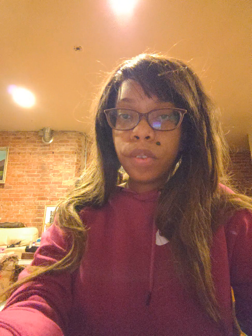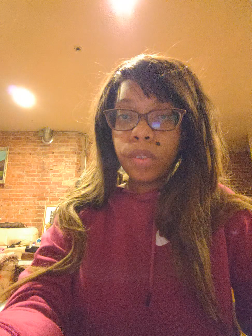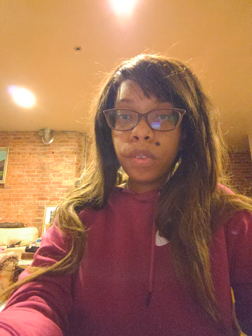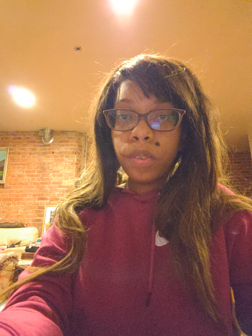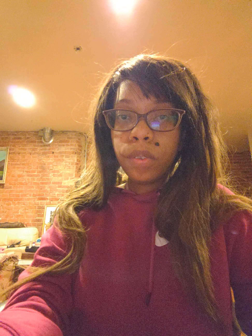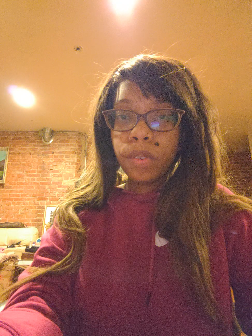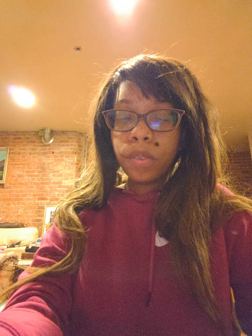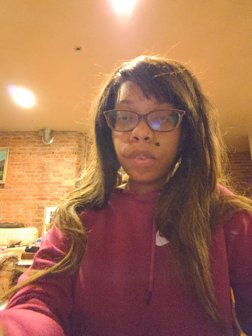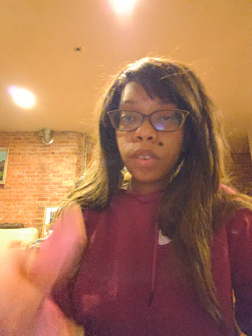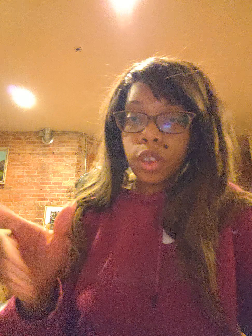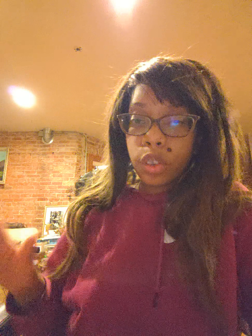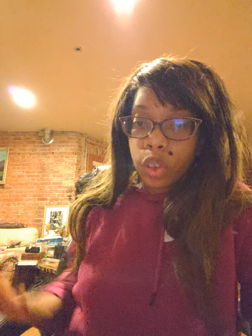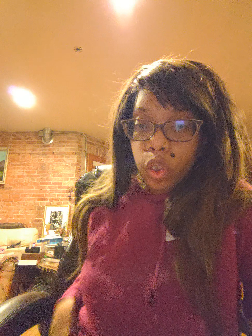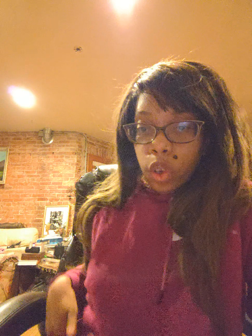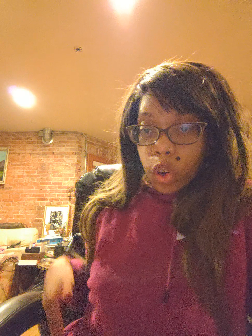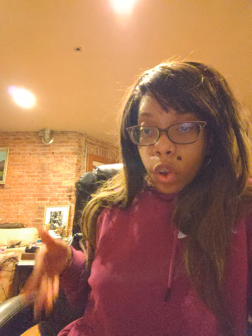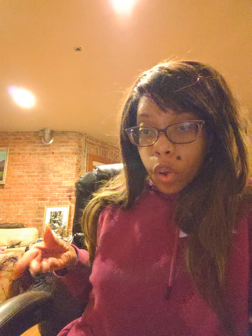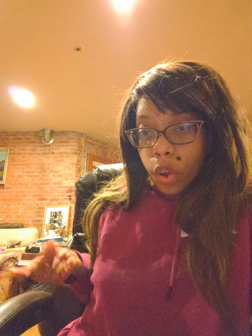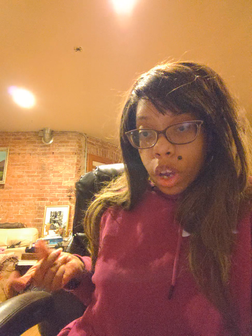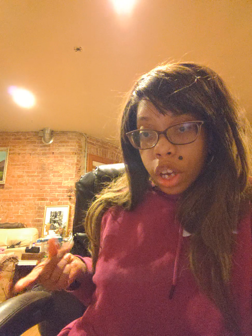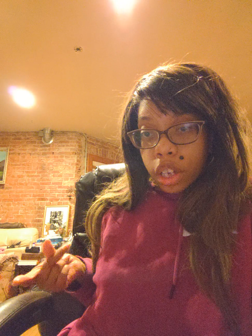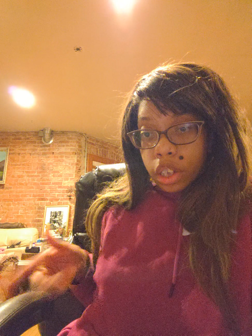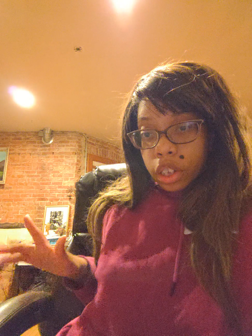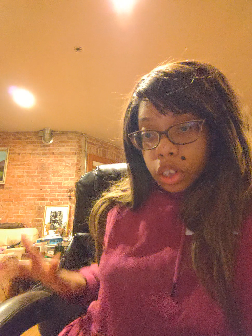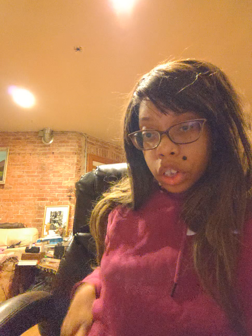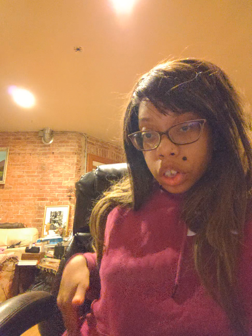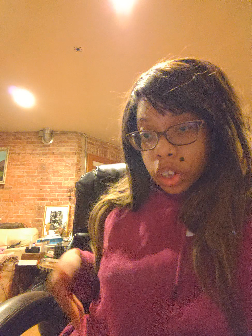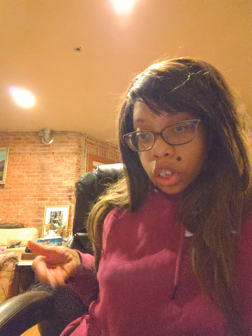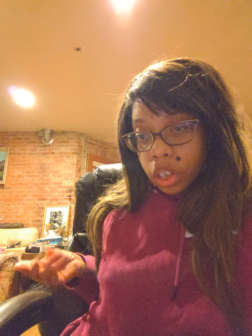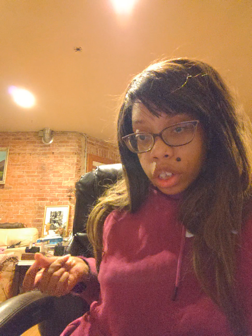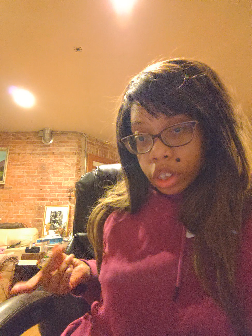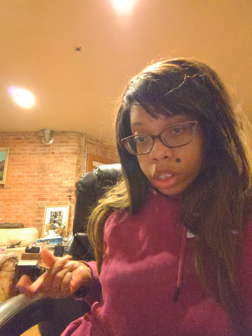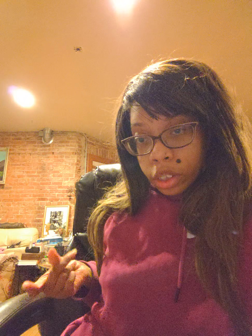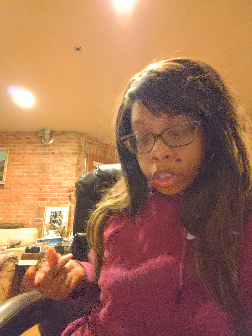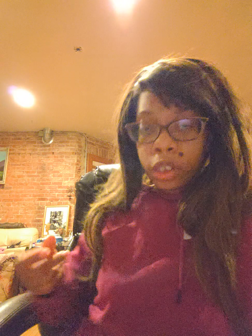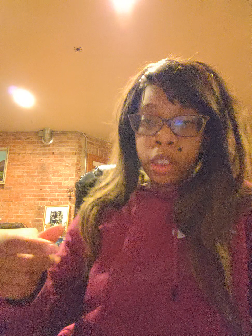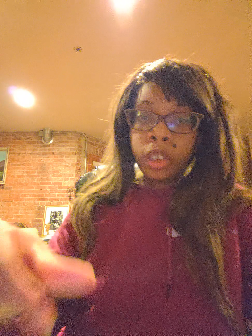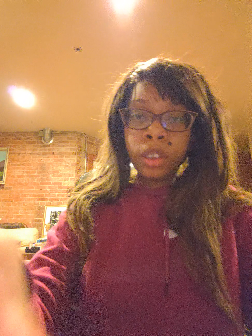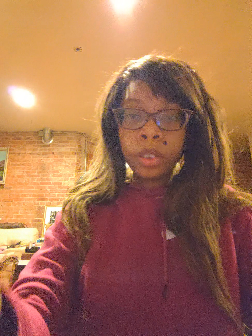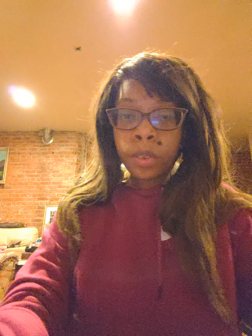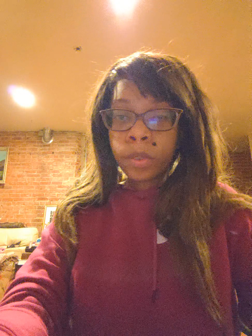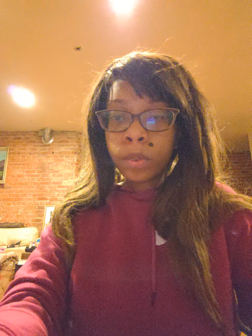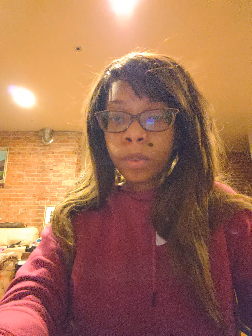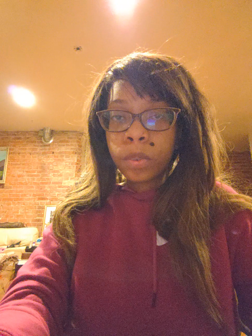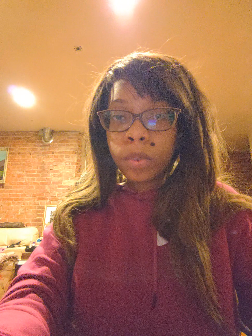dog